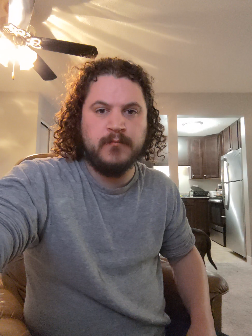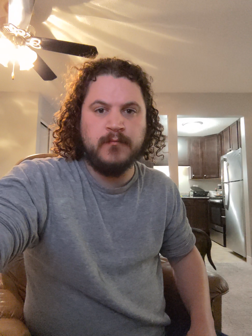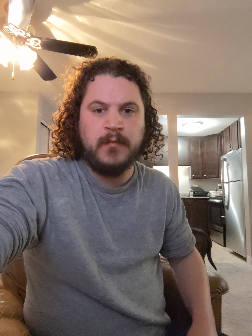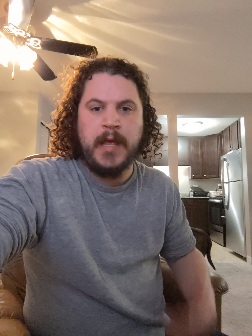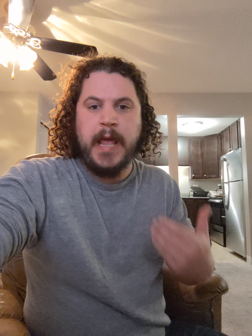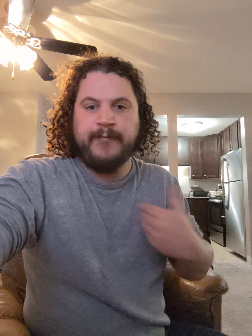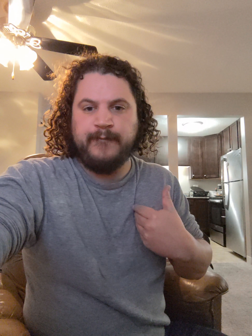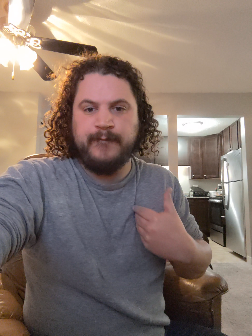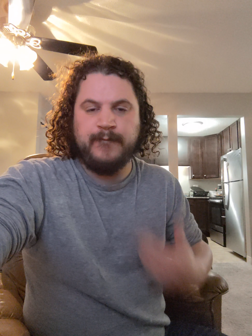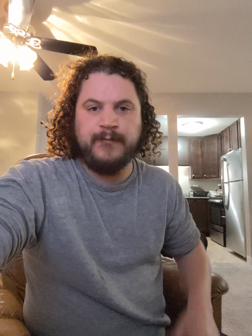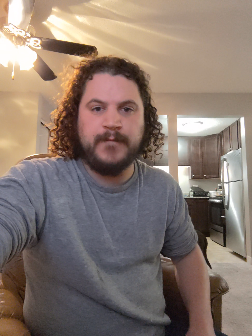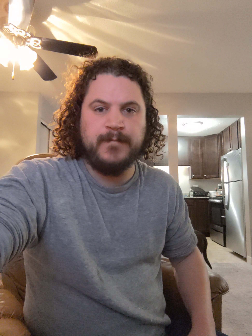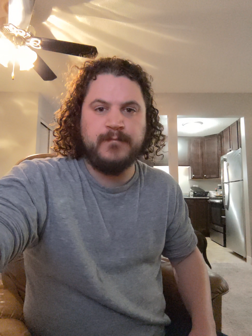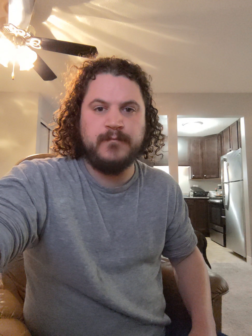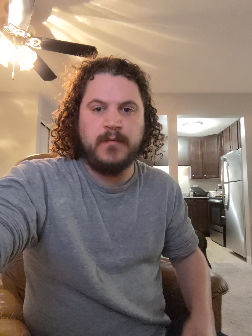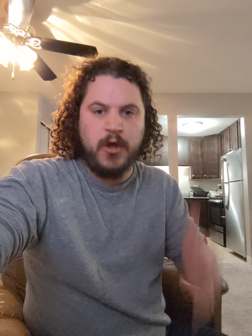have